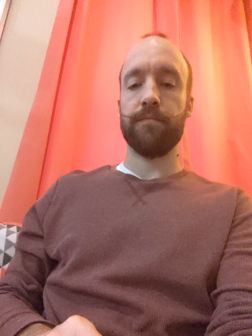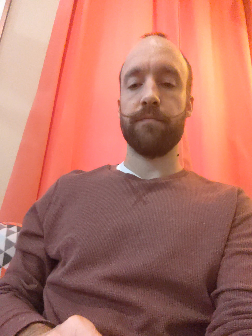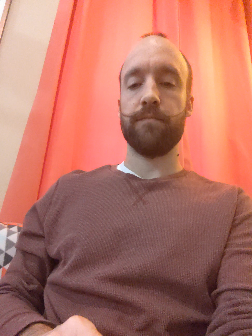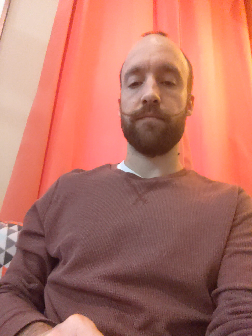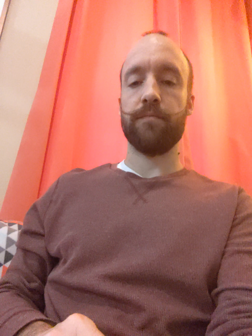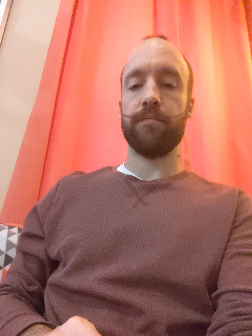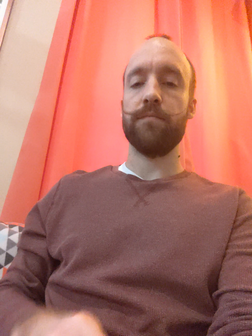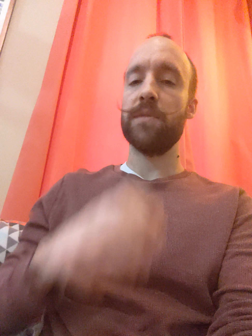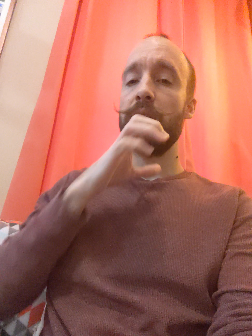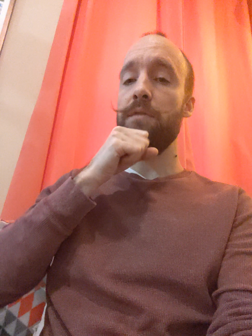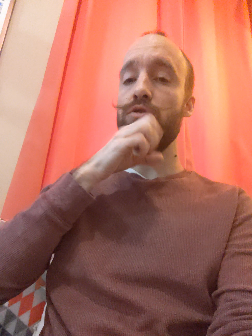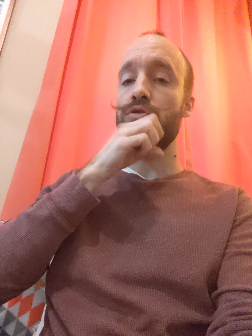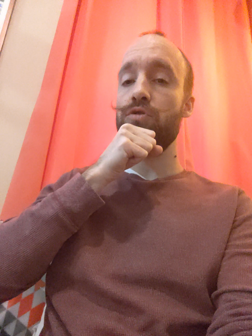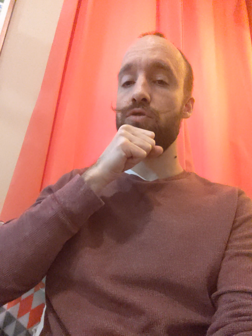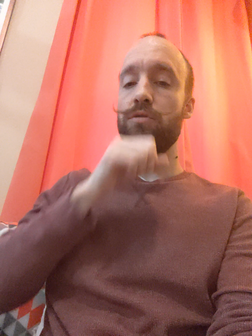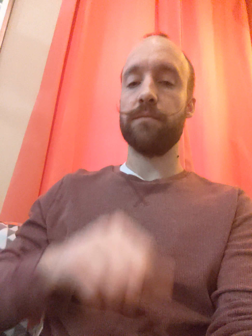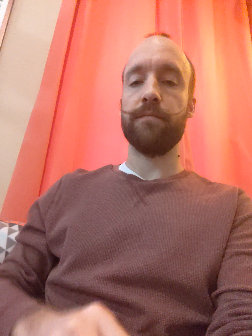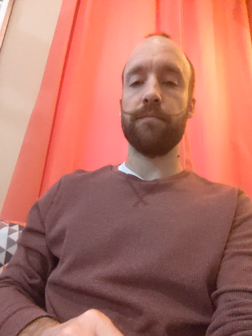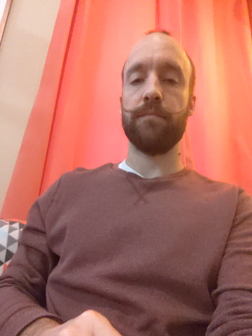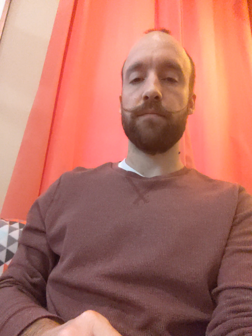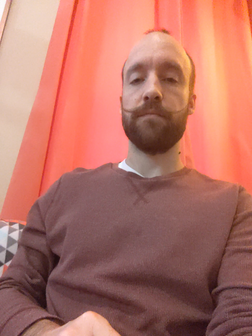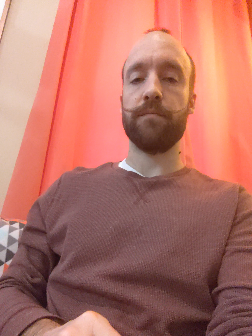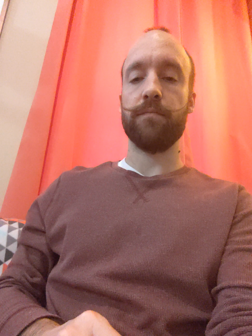orange